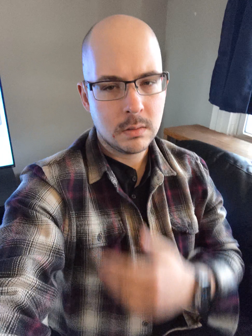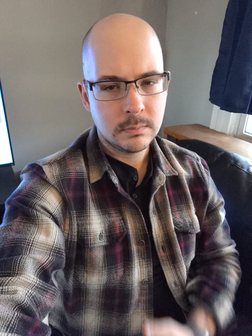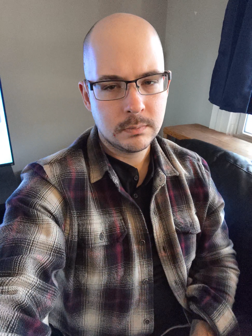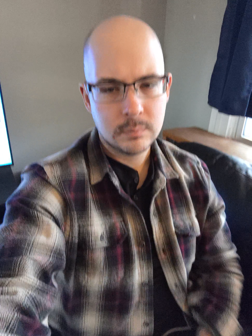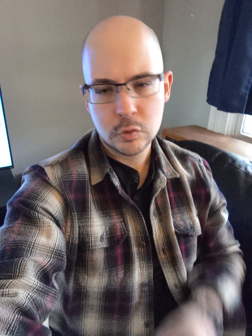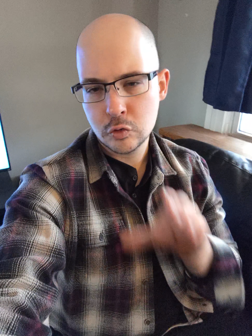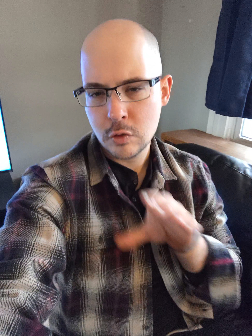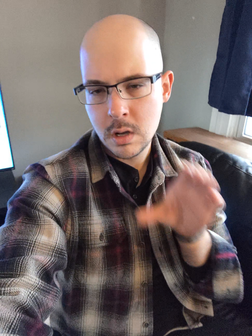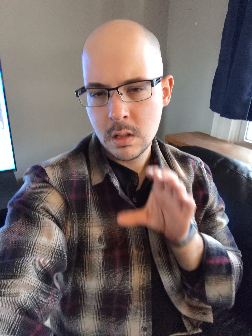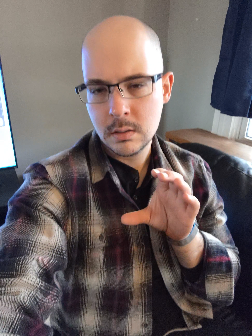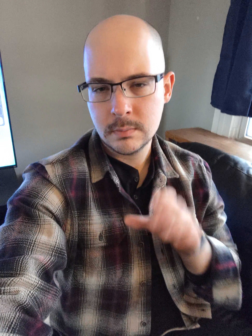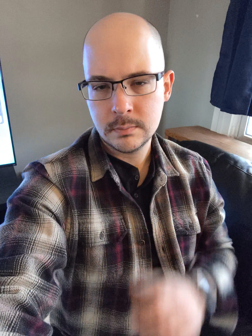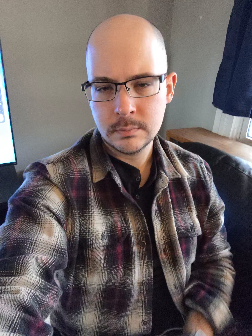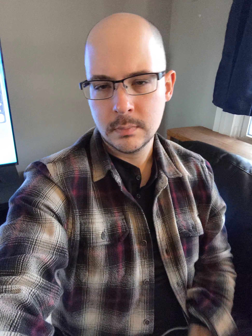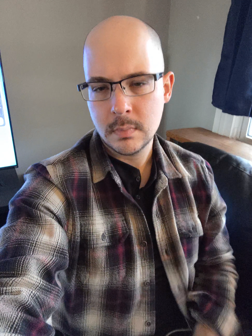chocolate